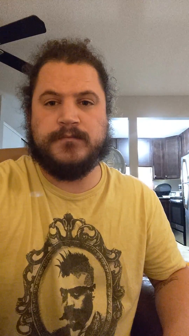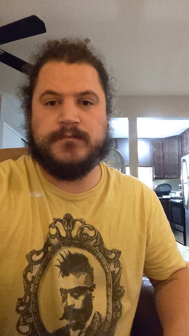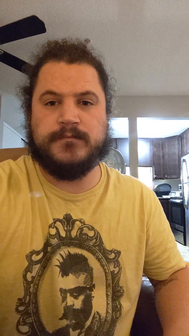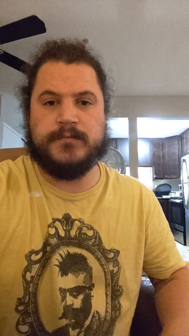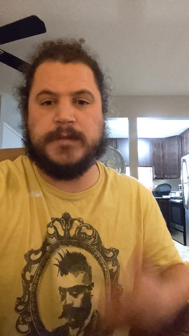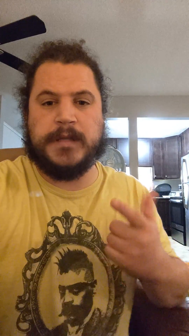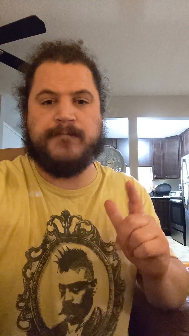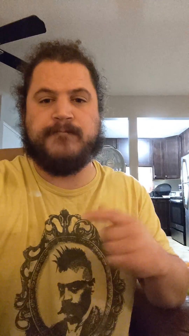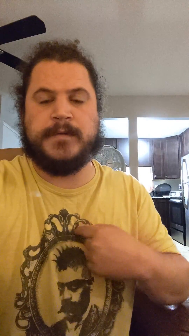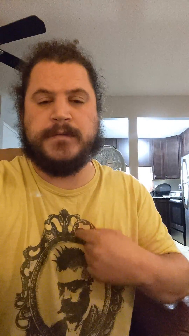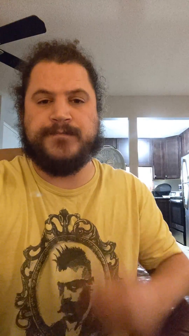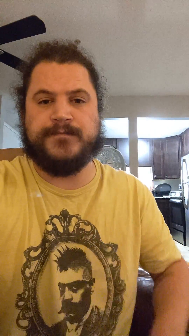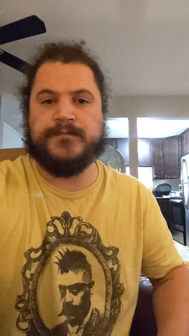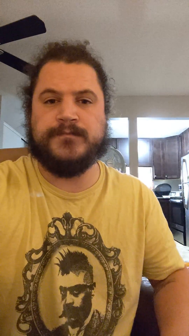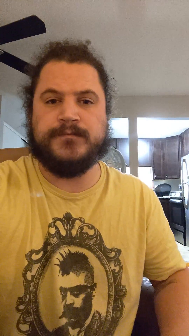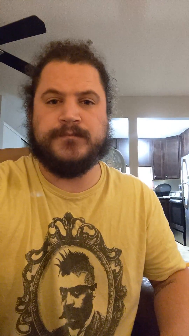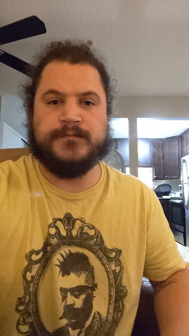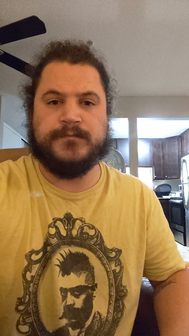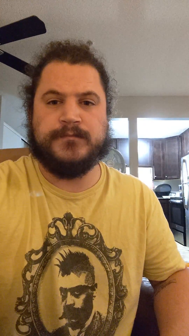let me